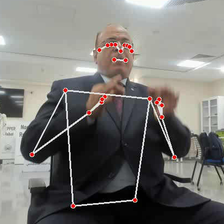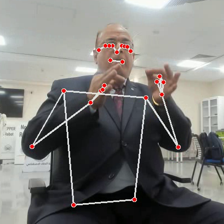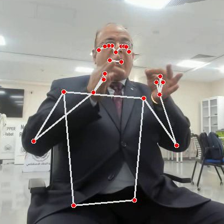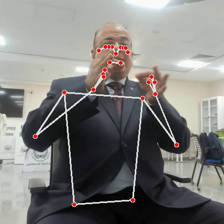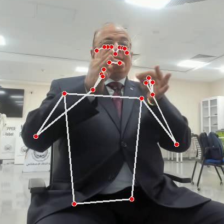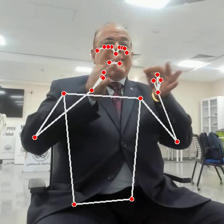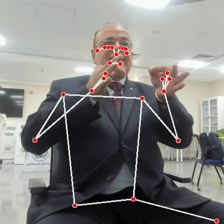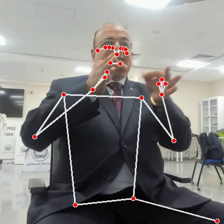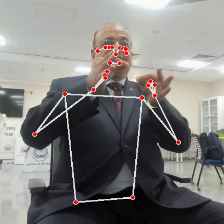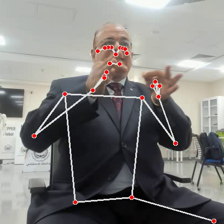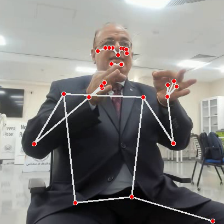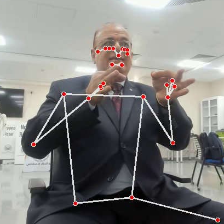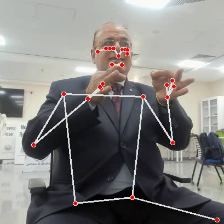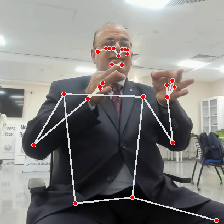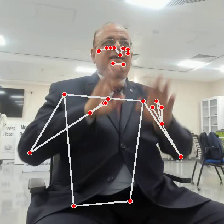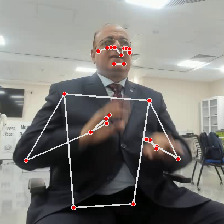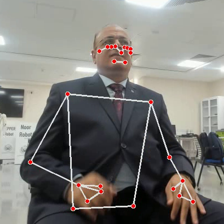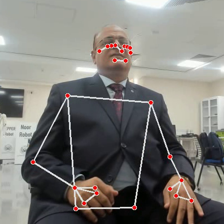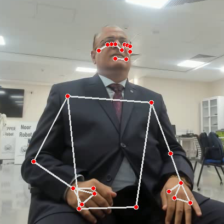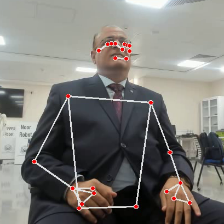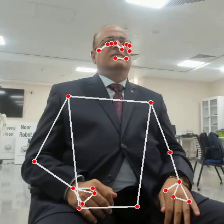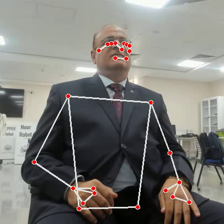mohands